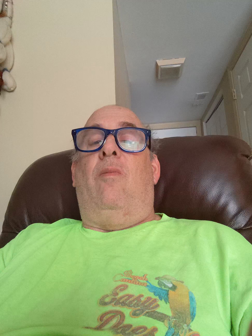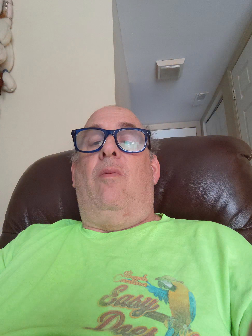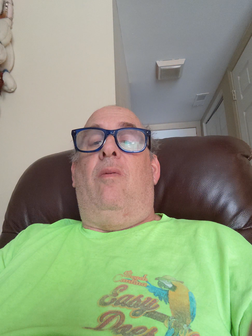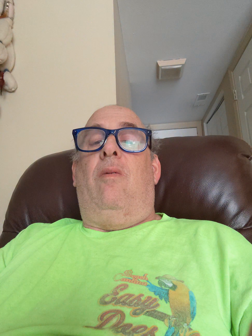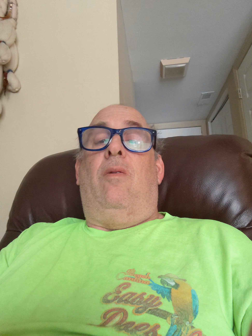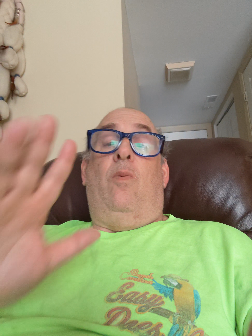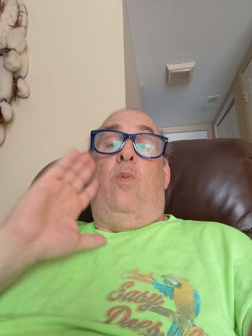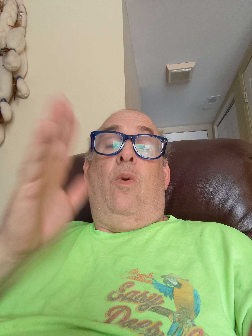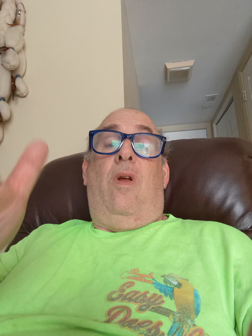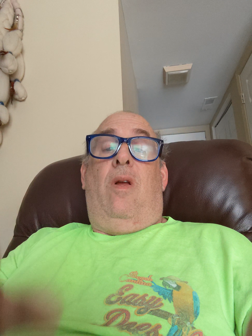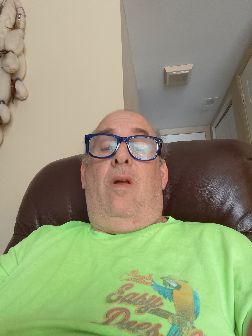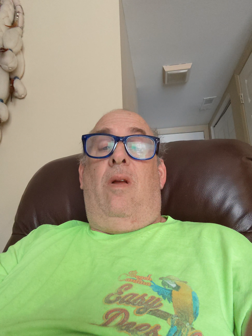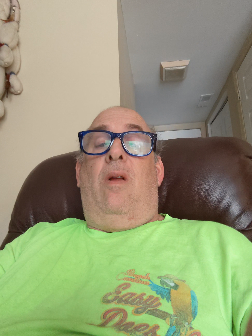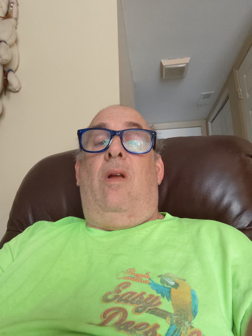will